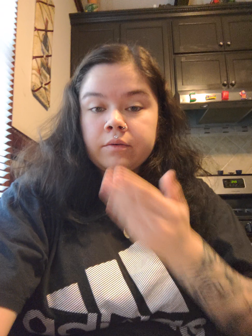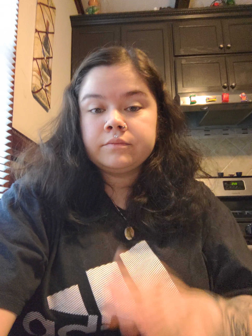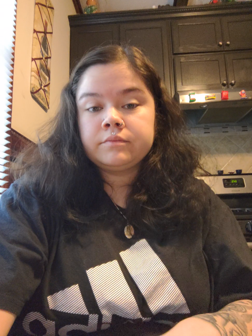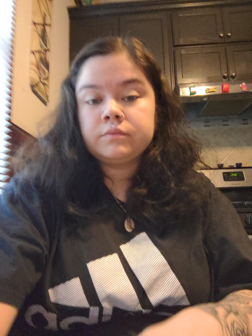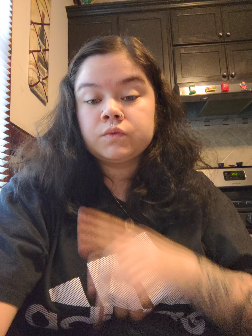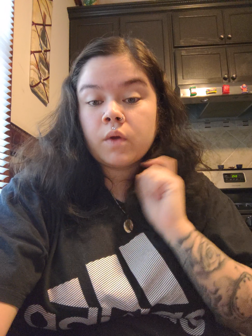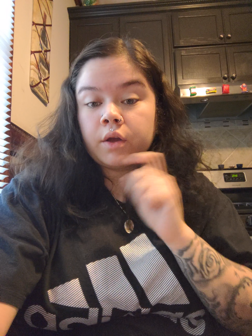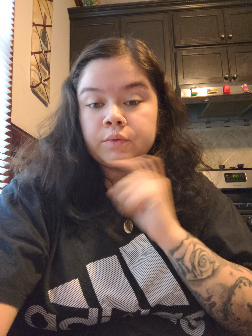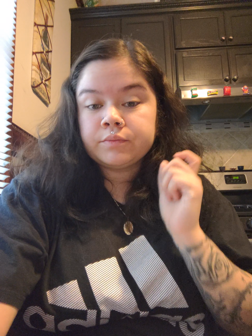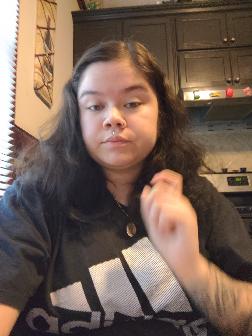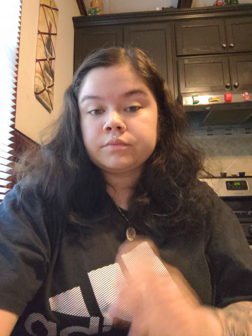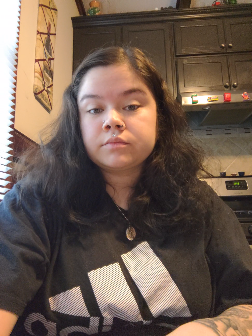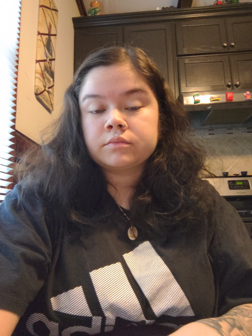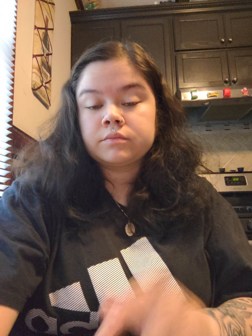dryer